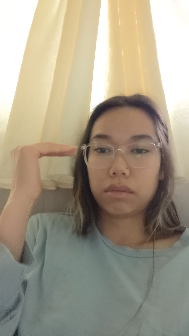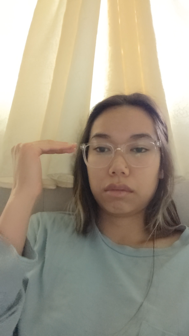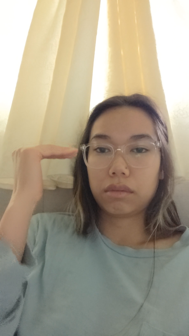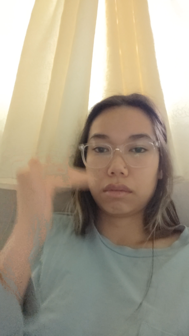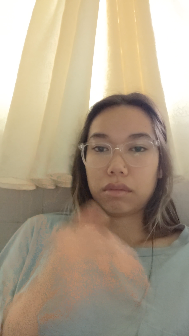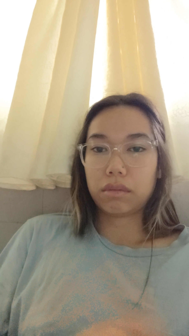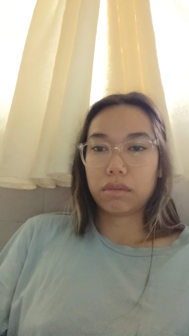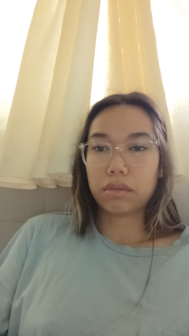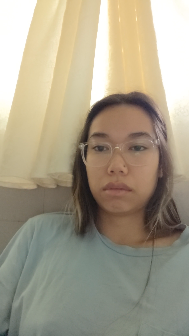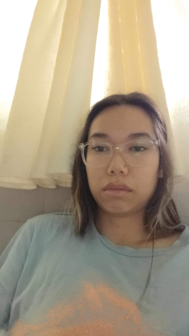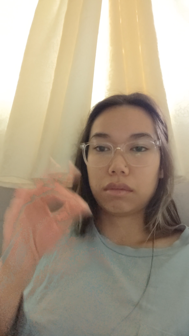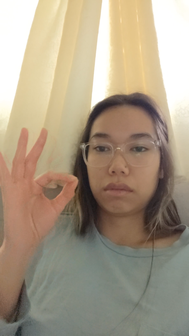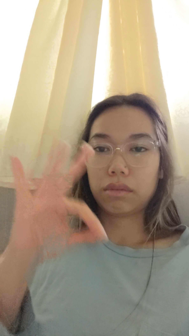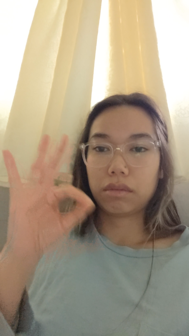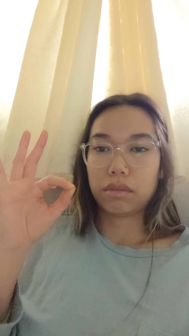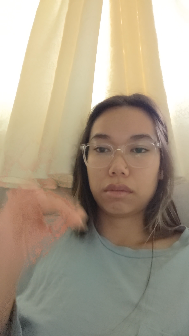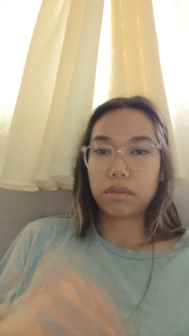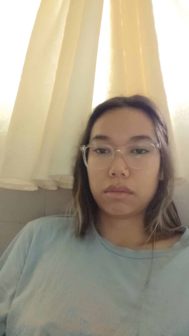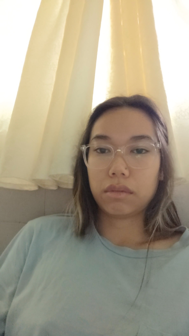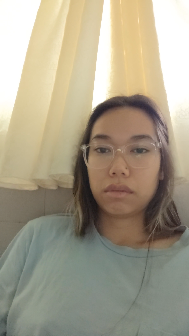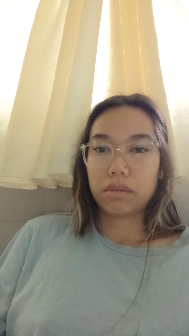fit